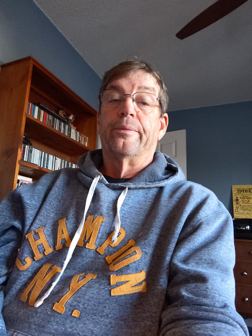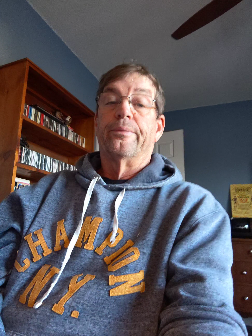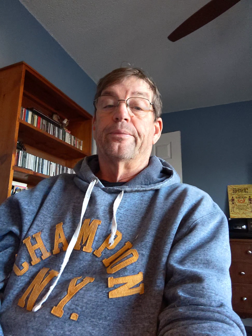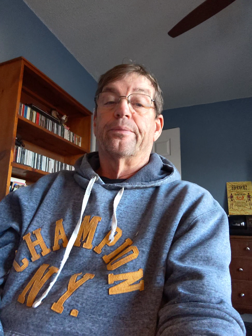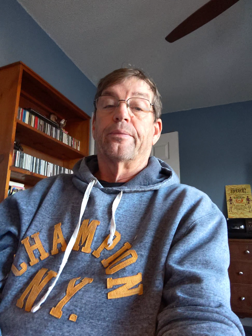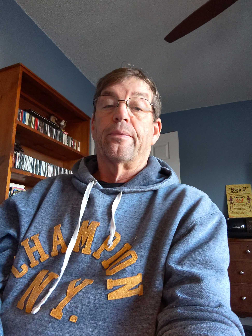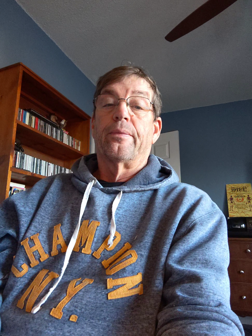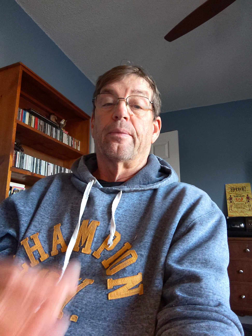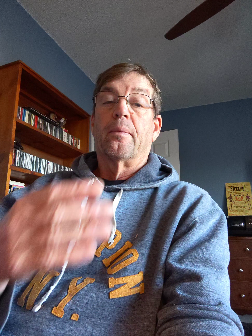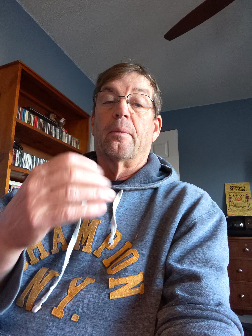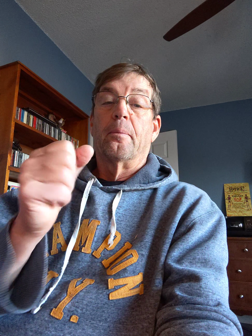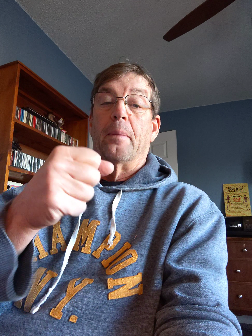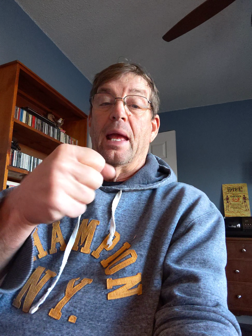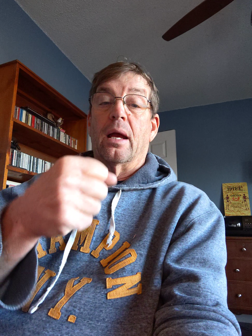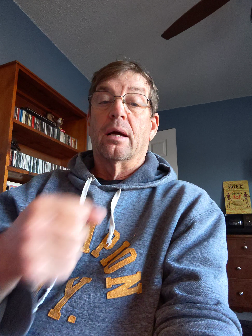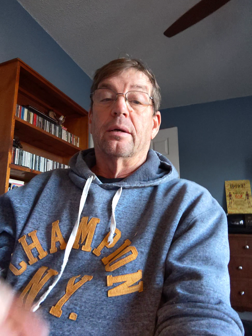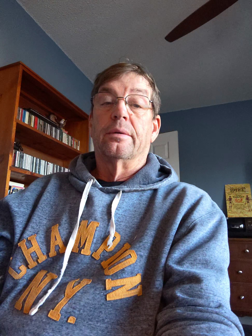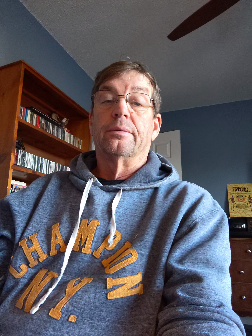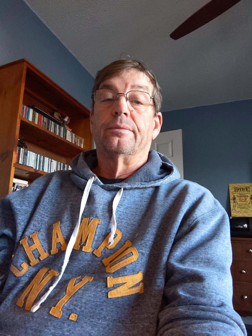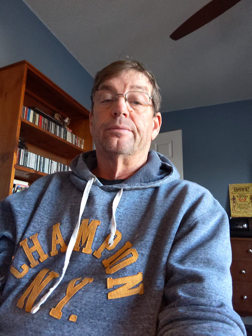make